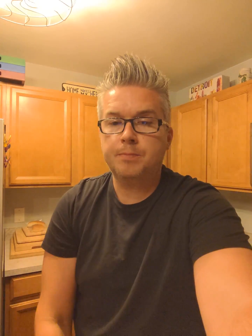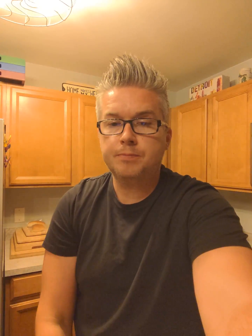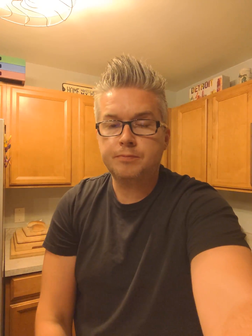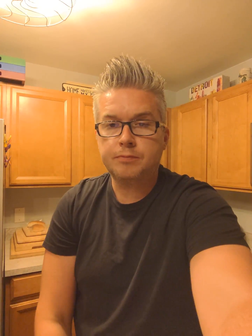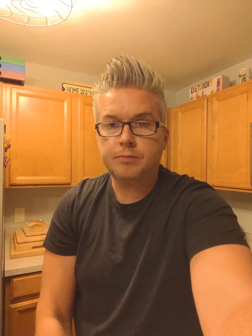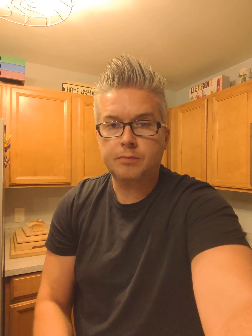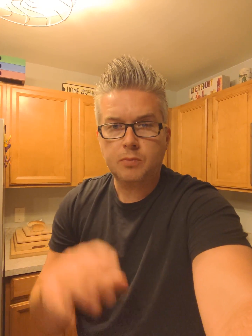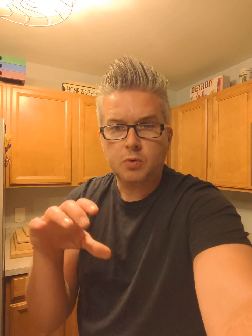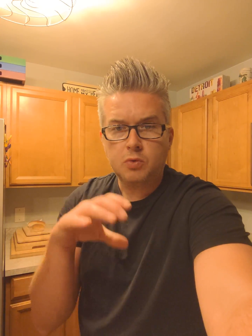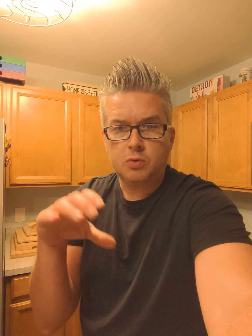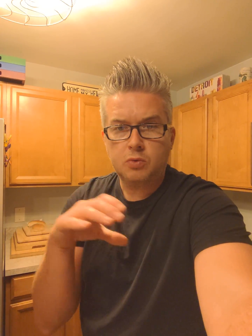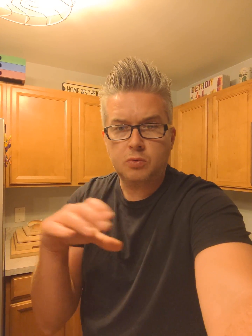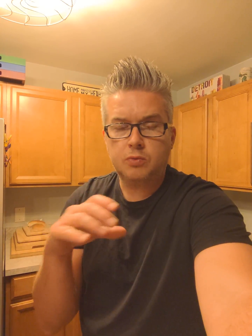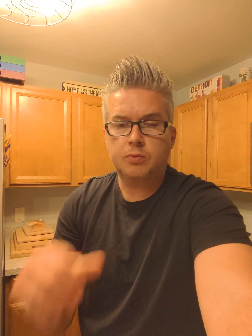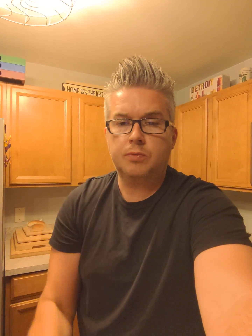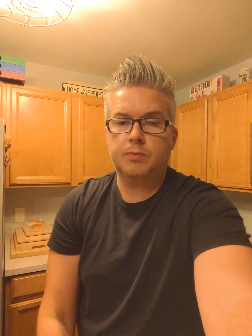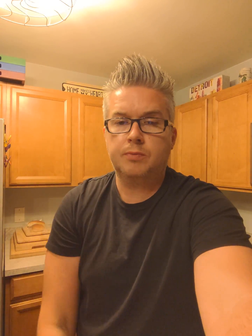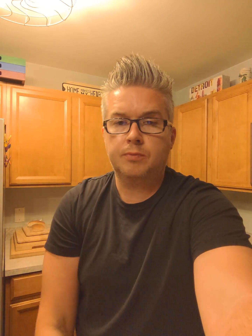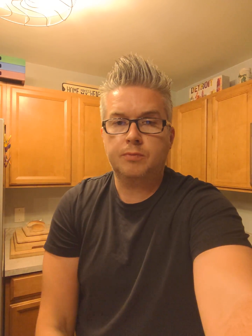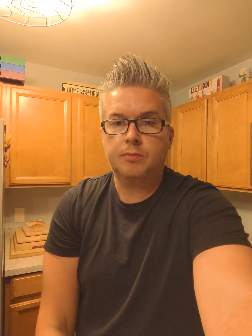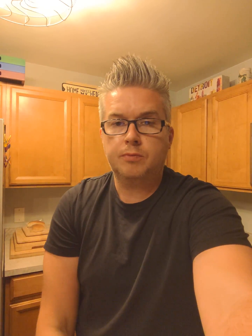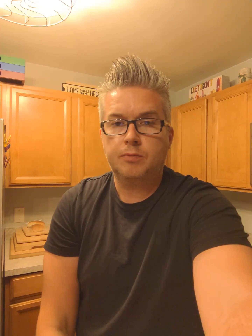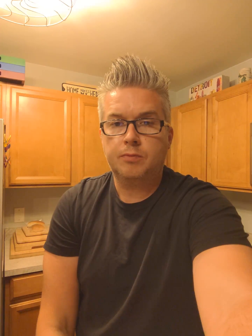does